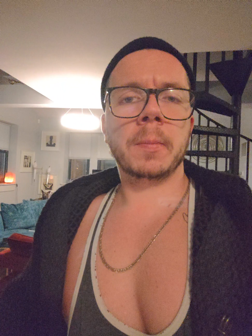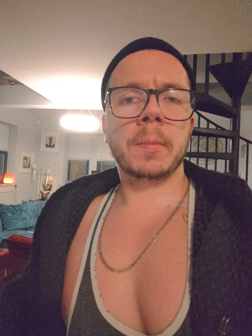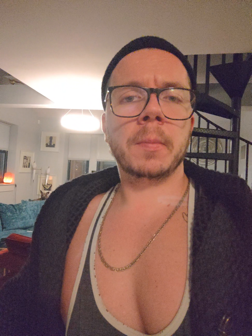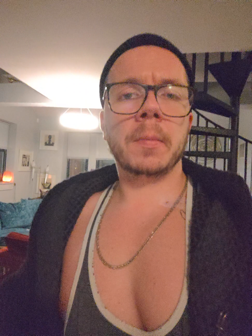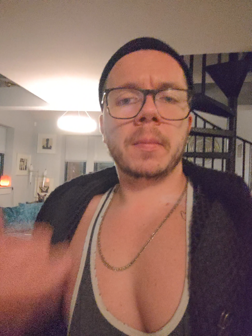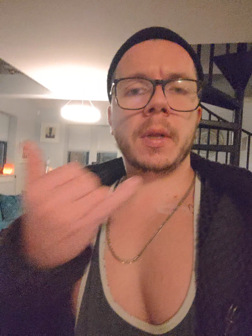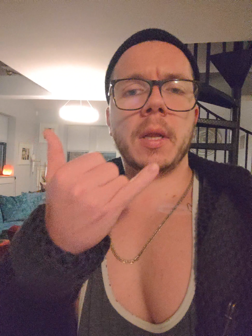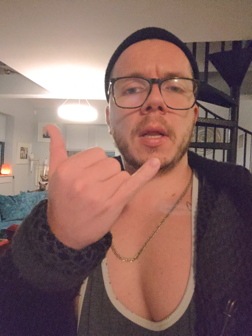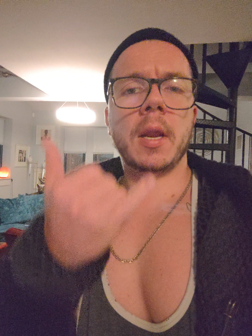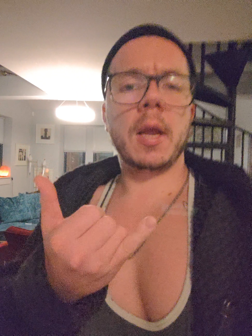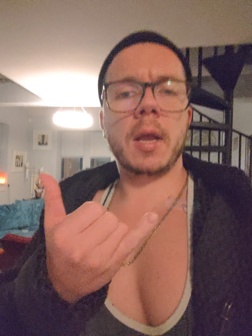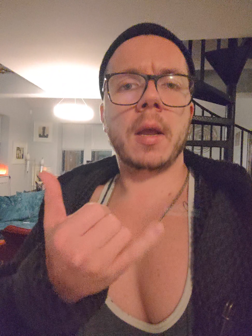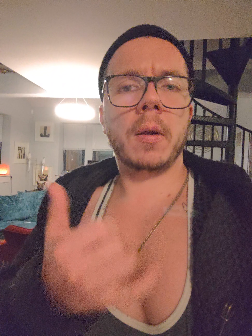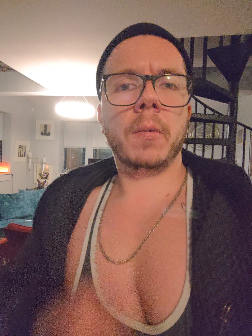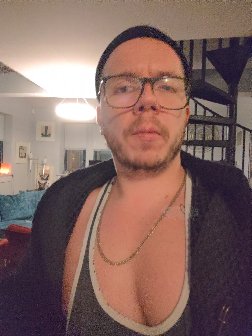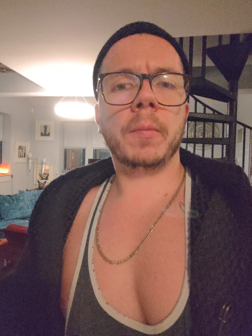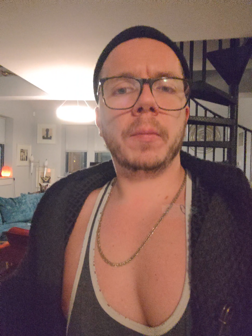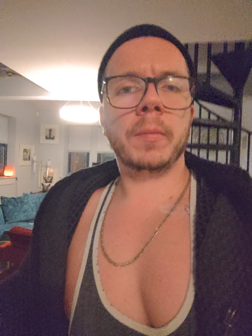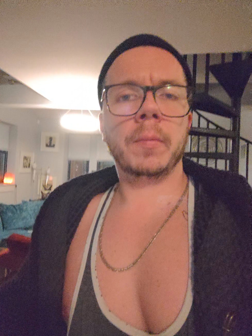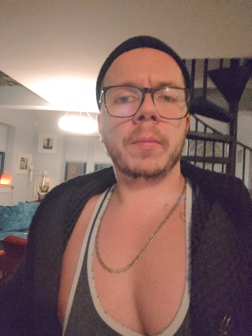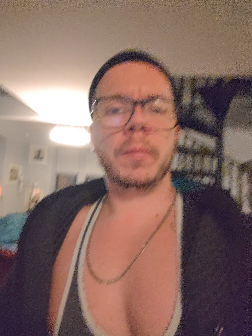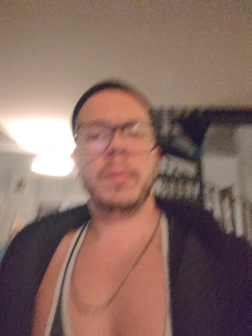now